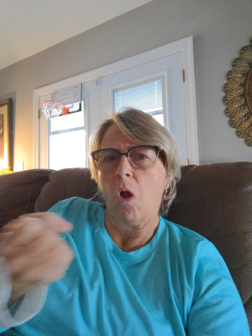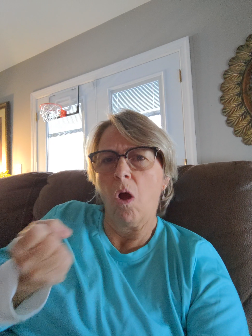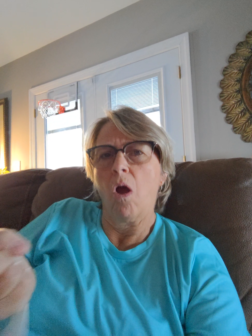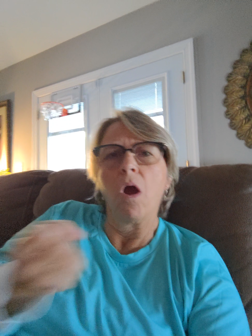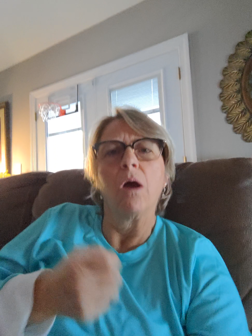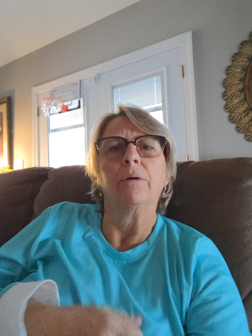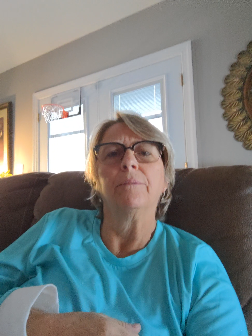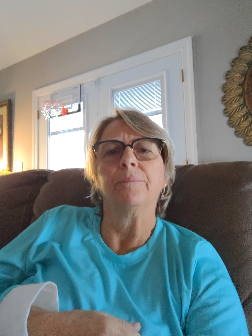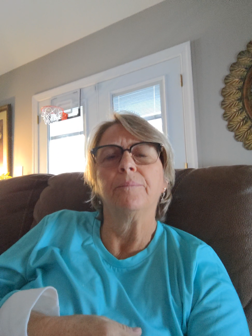drawer